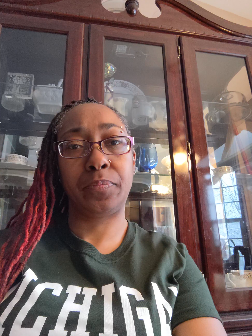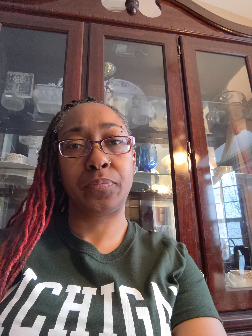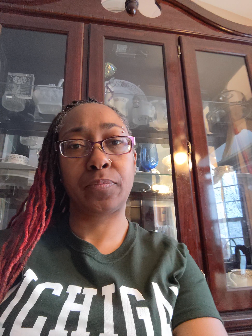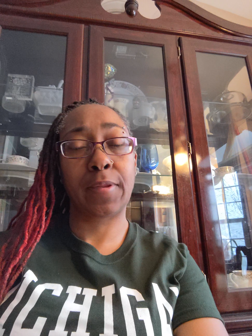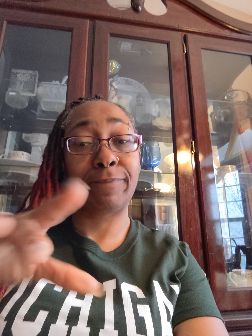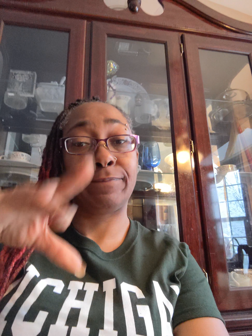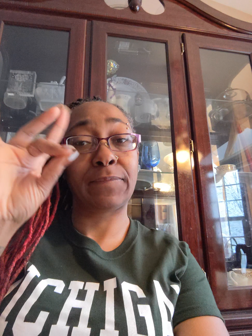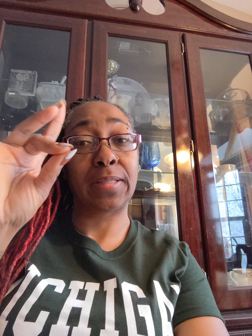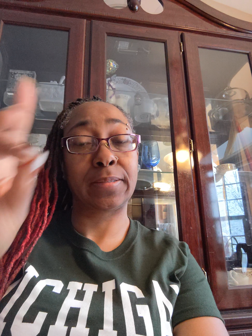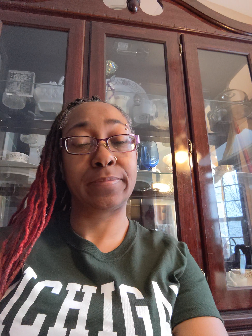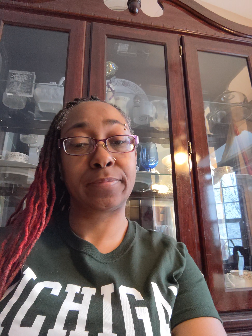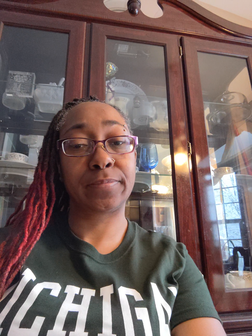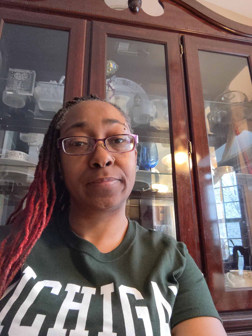find